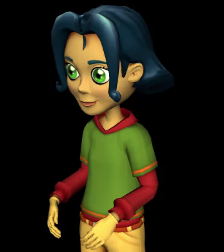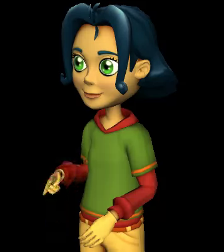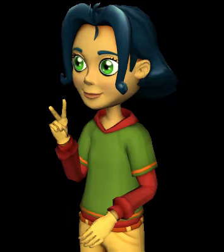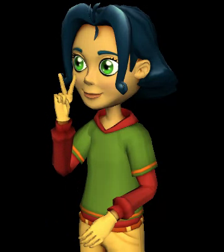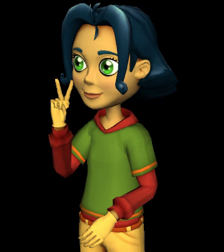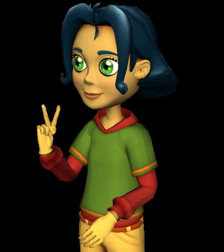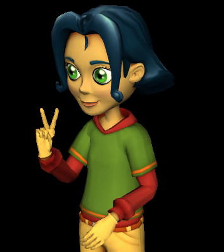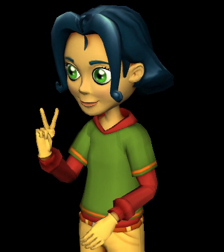يشاهد